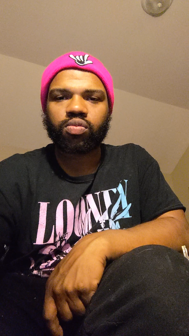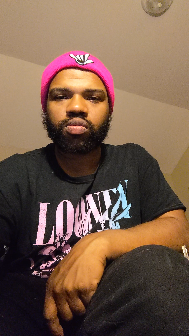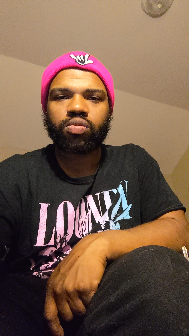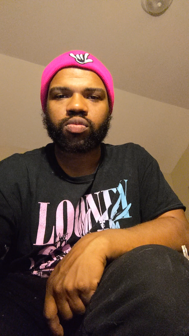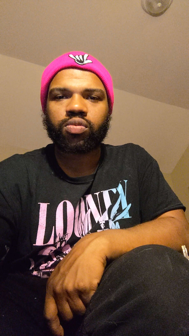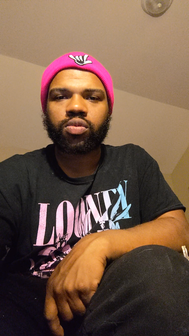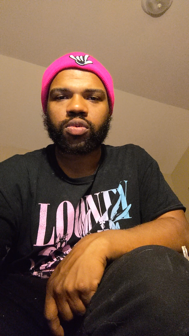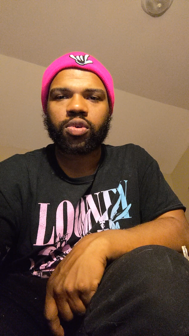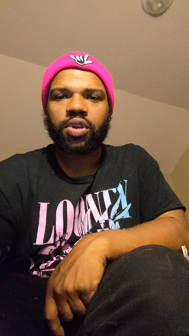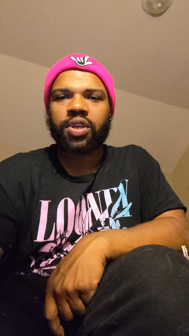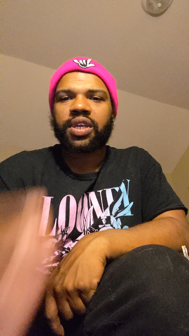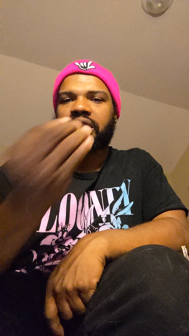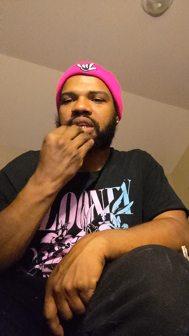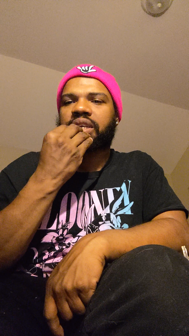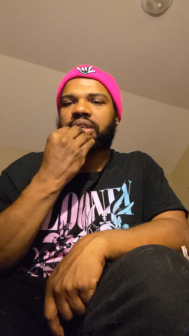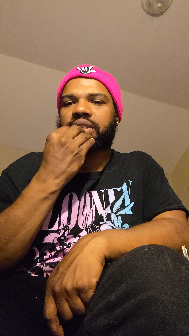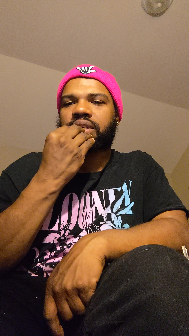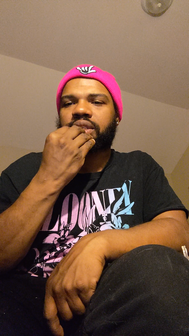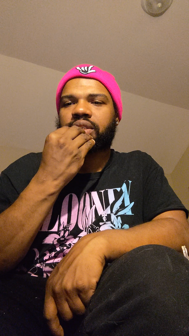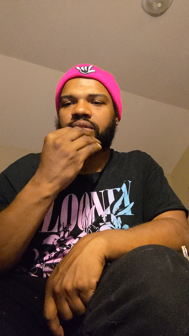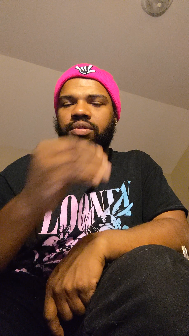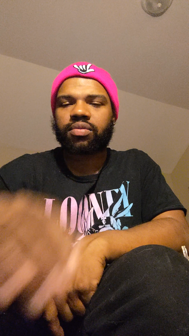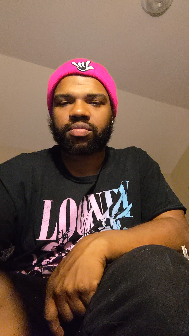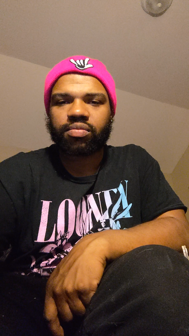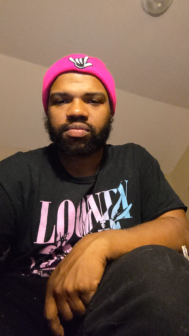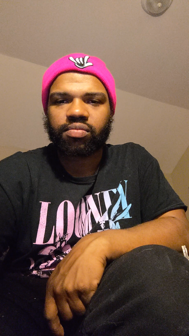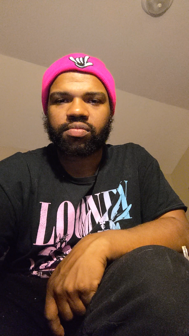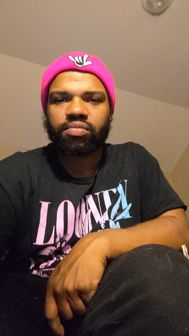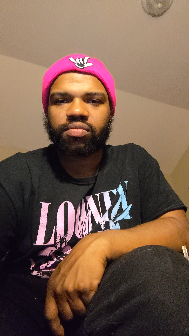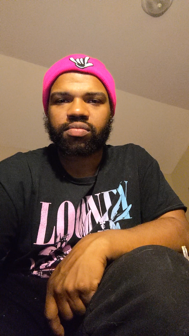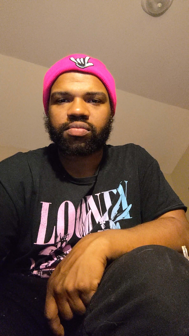eat